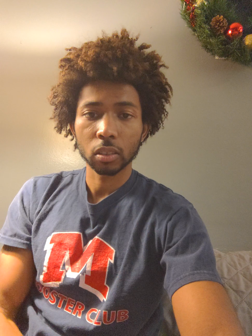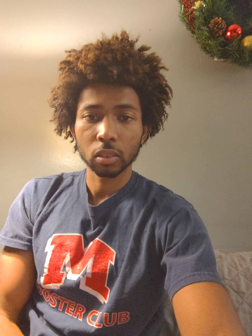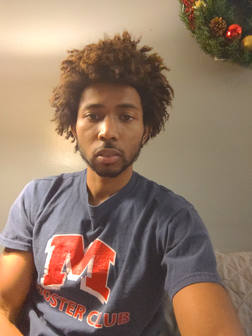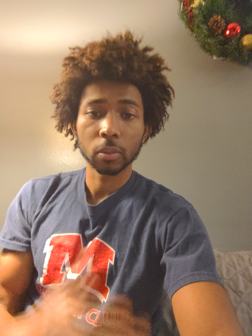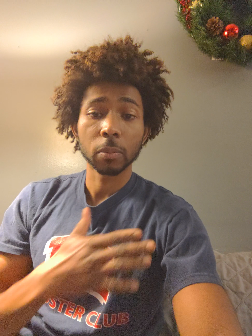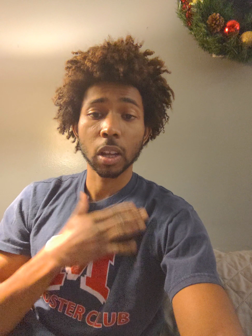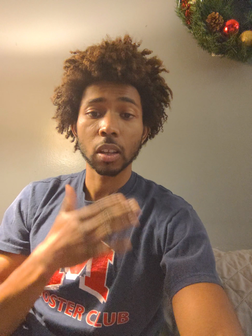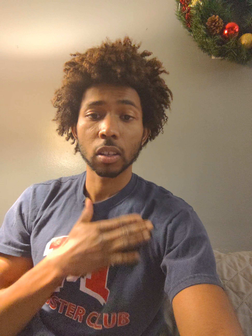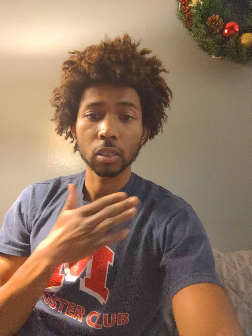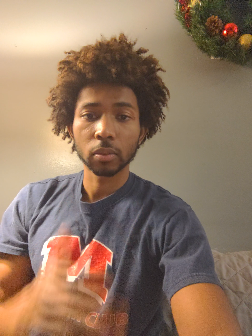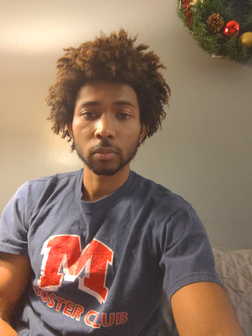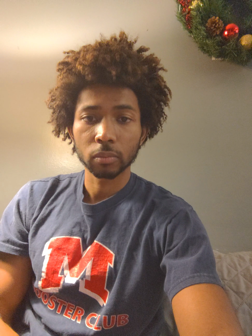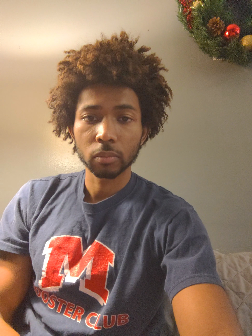happy